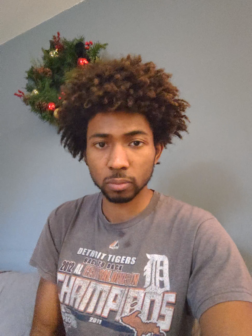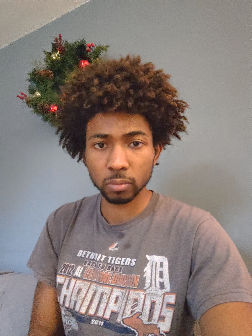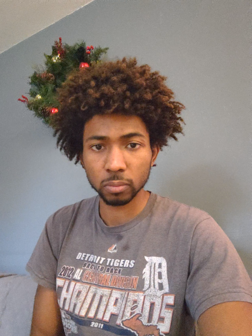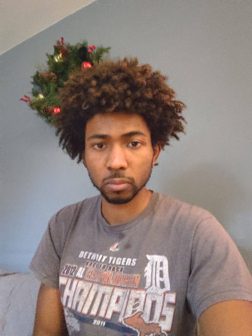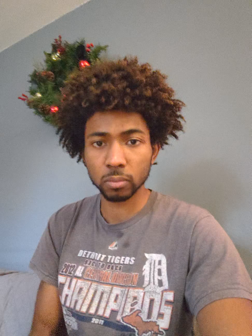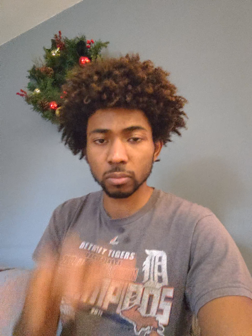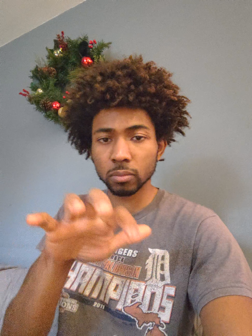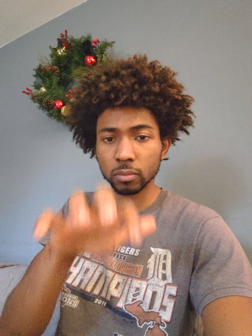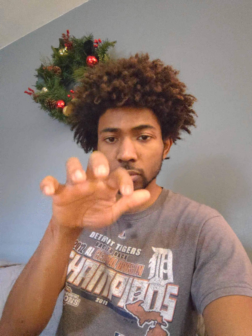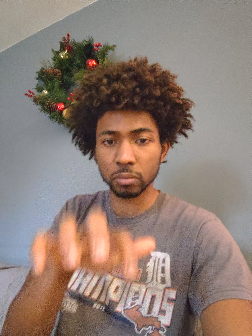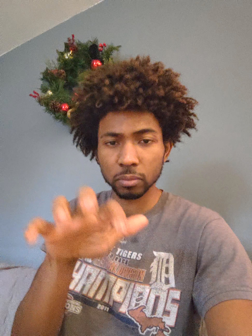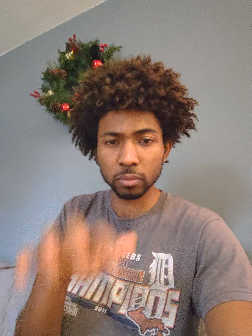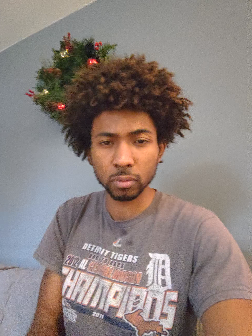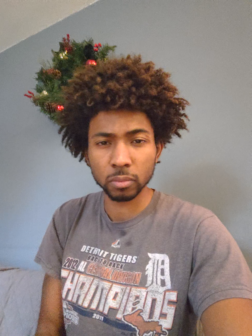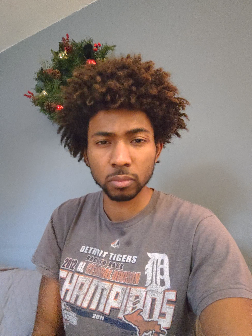alligator